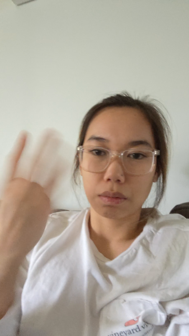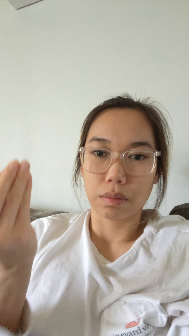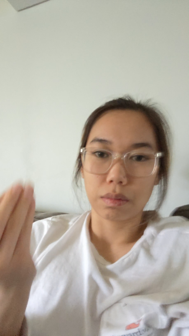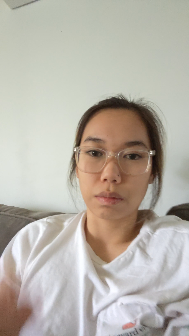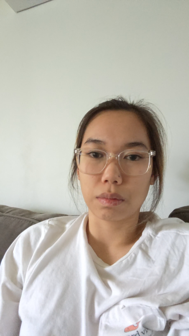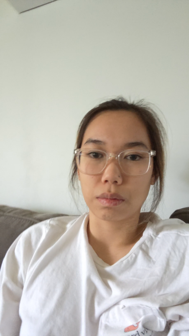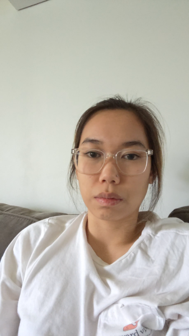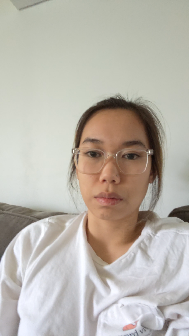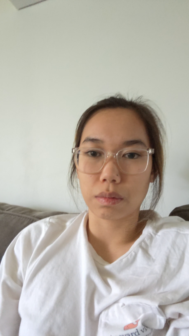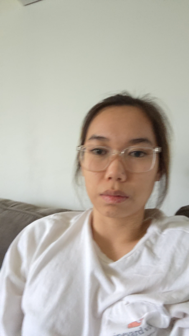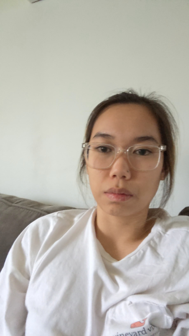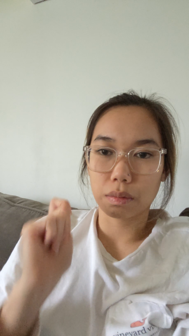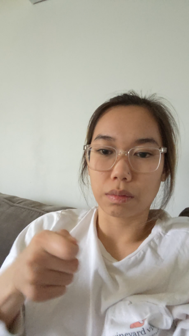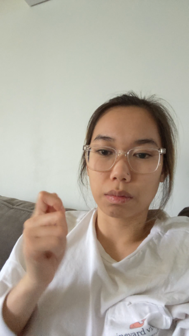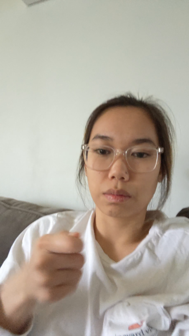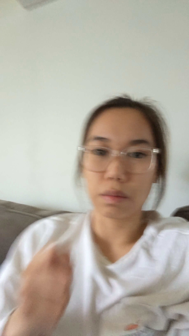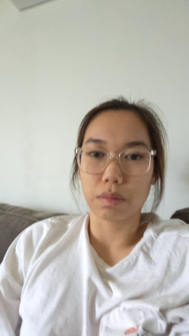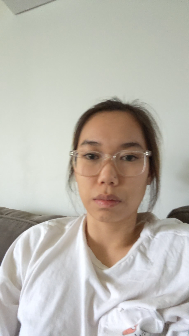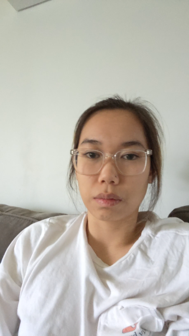hammer